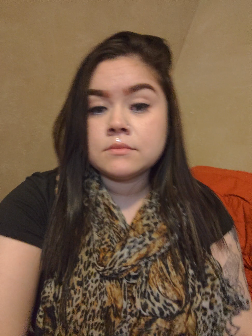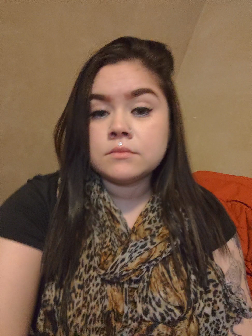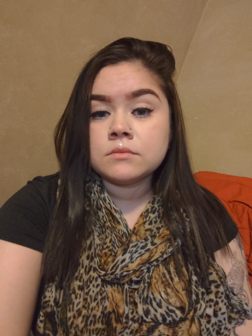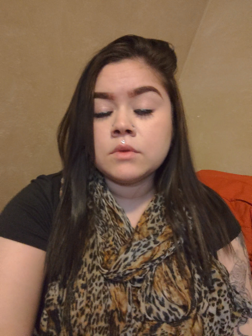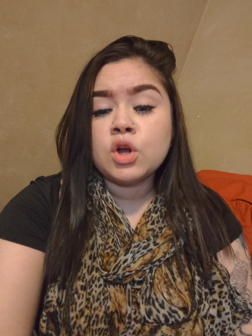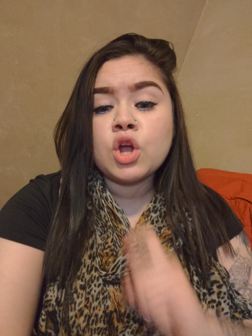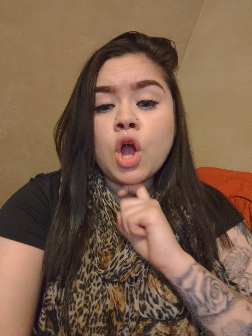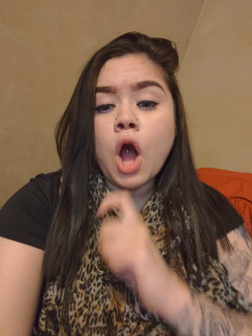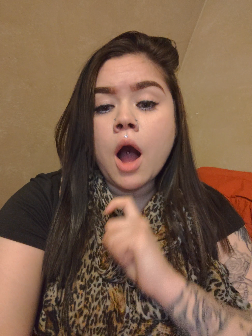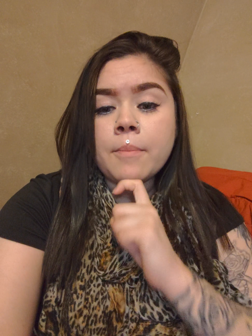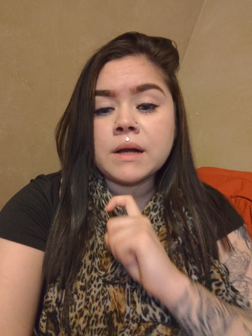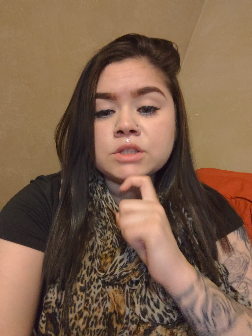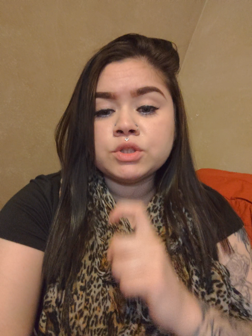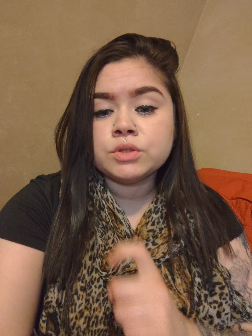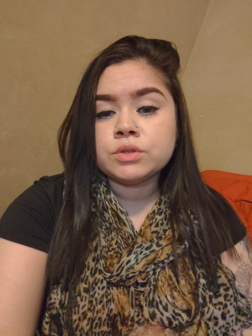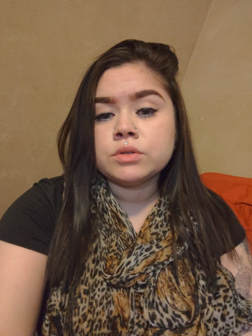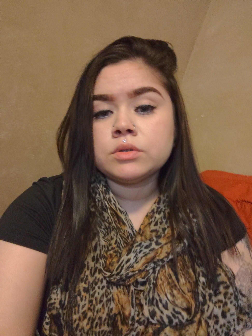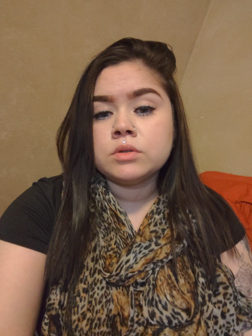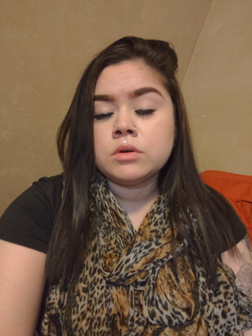garbage